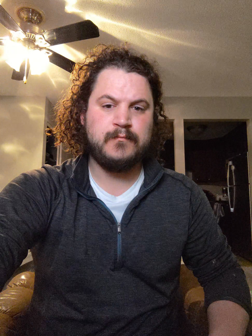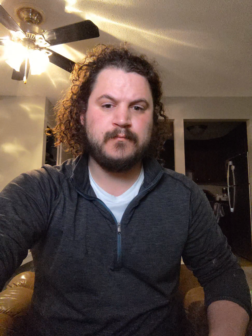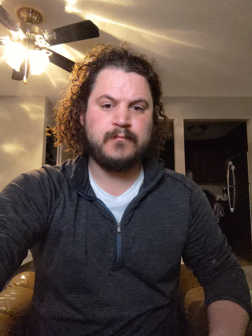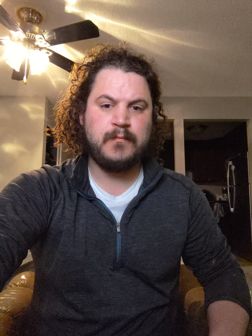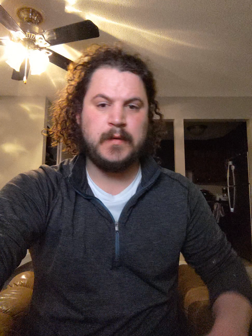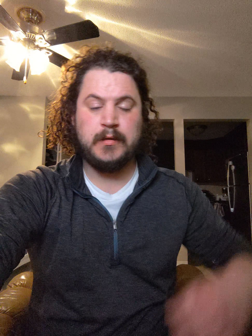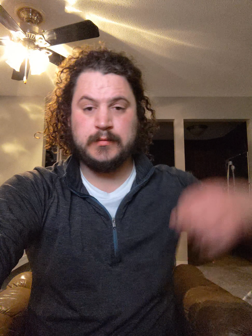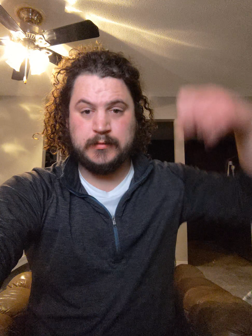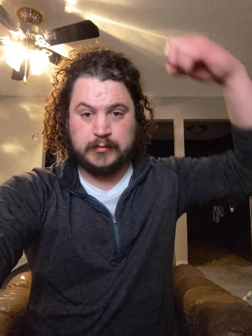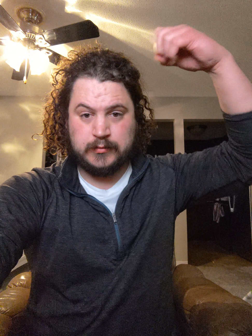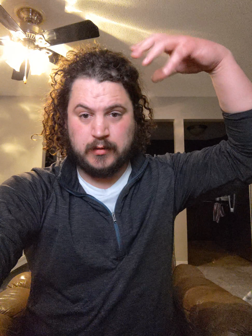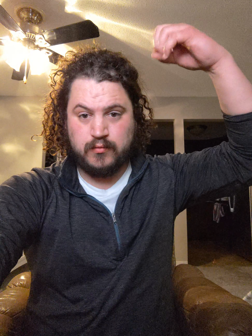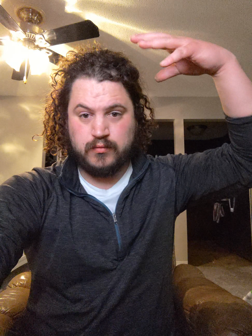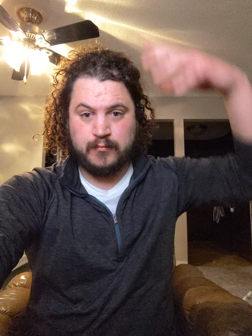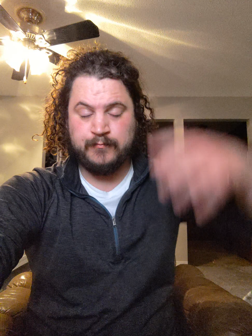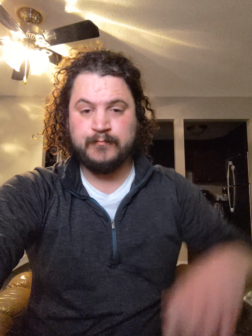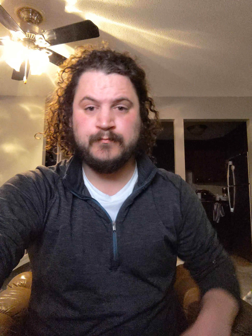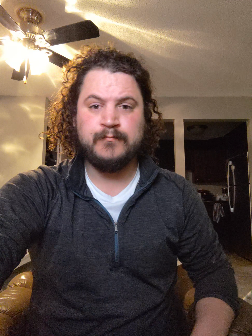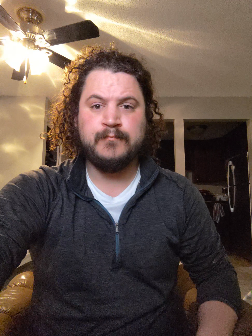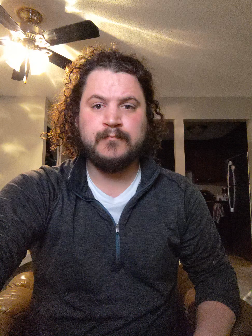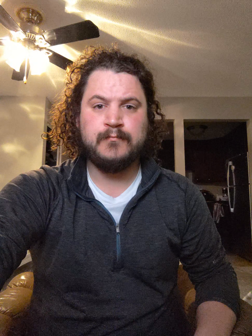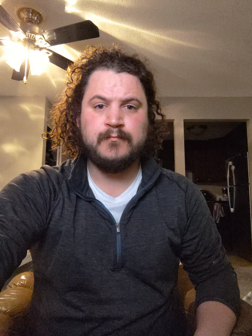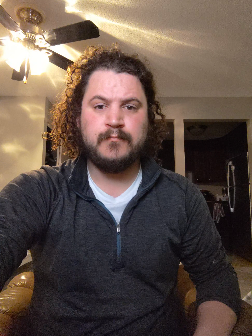shower